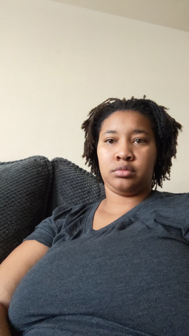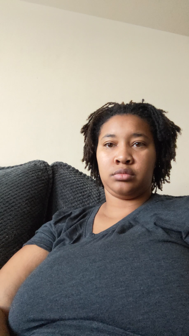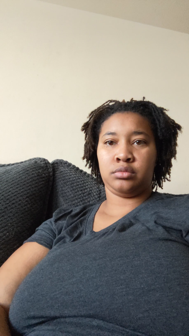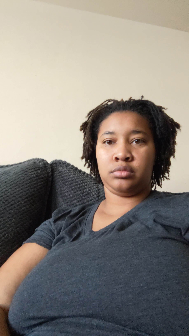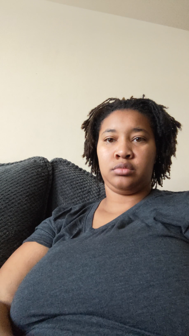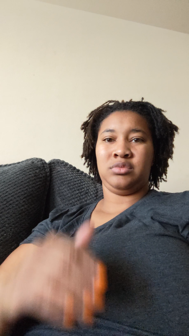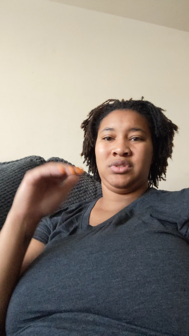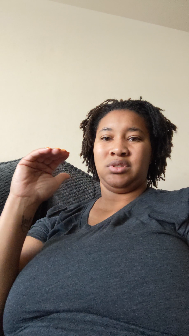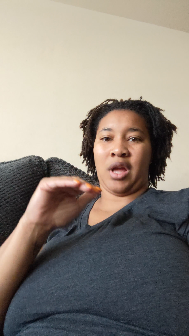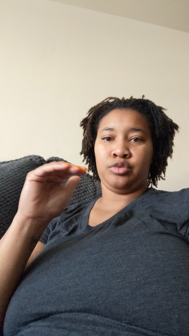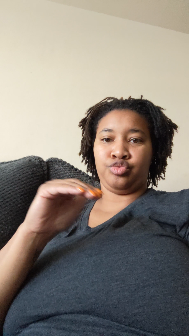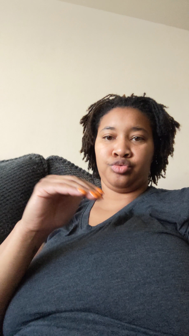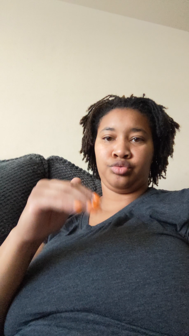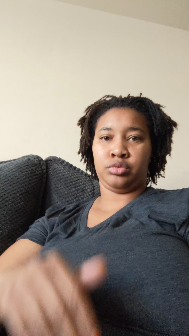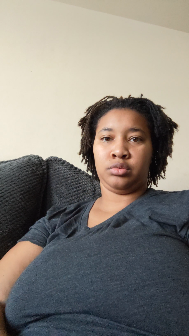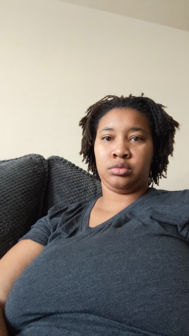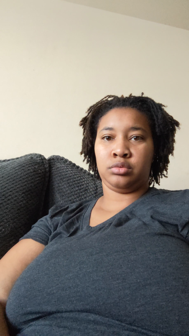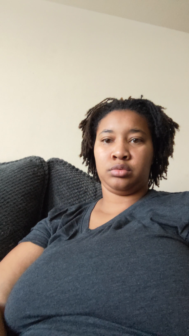doctor